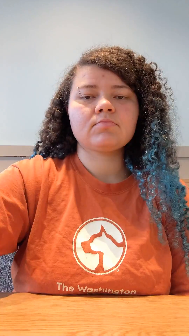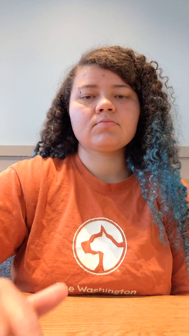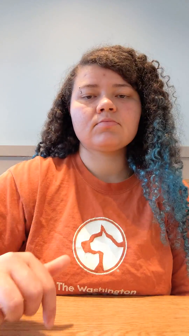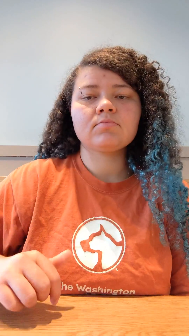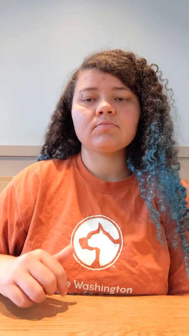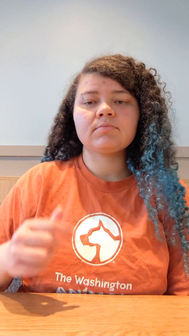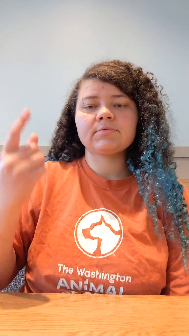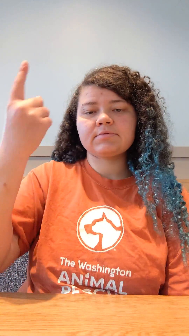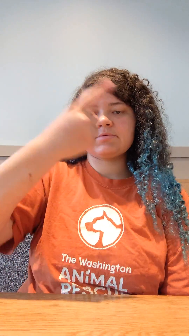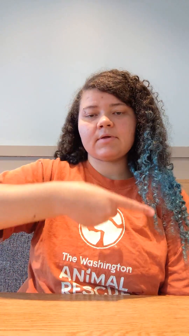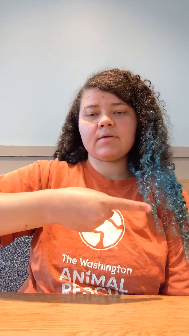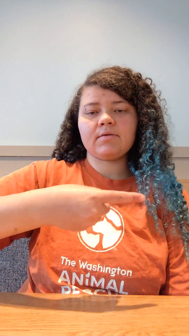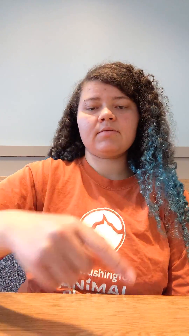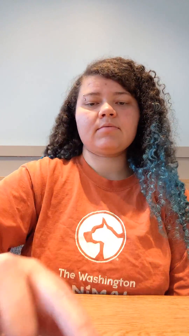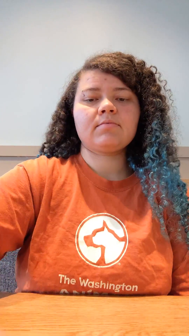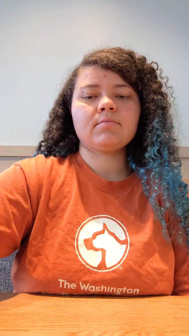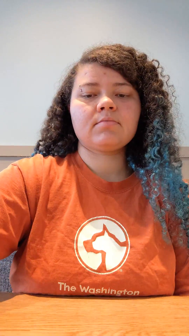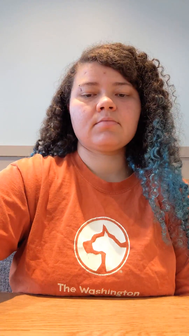day